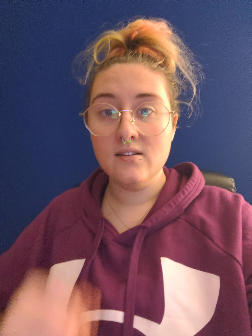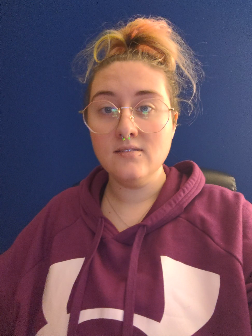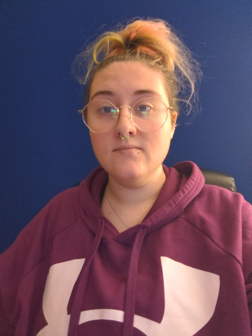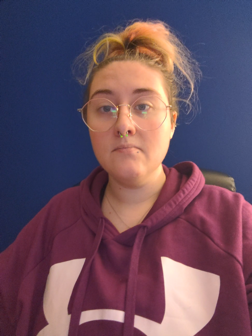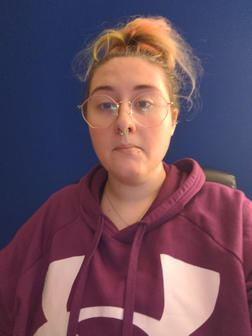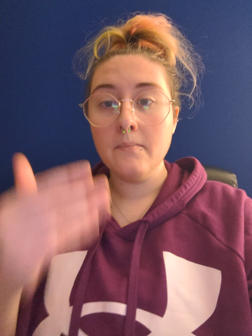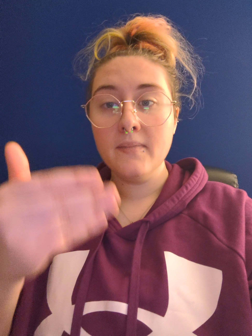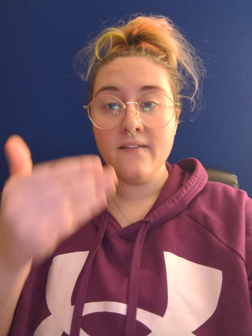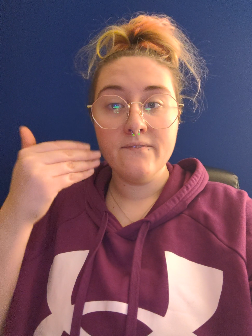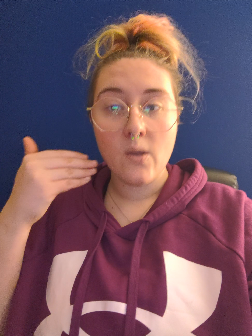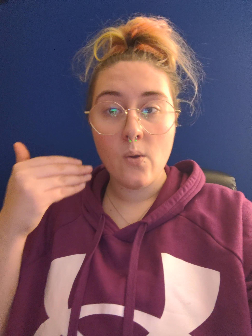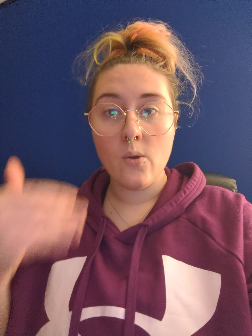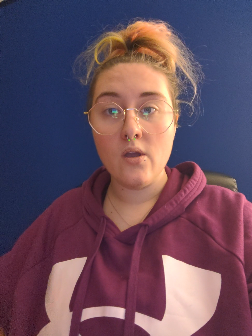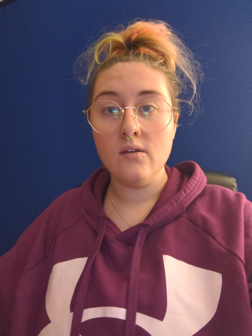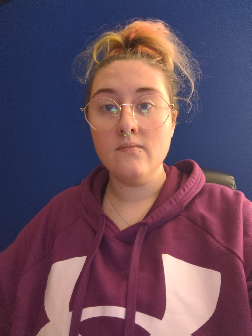before